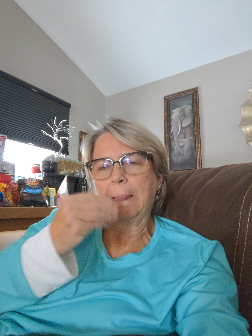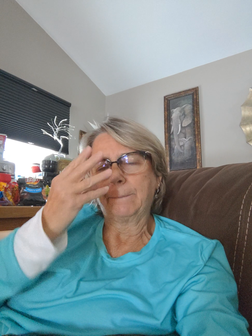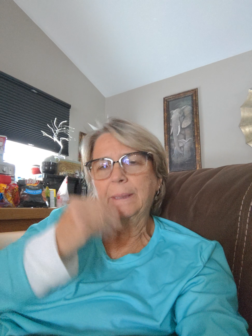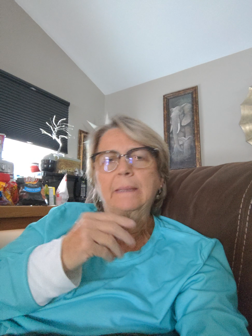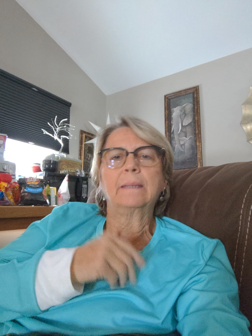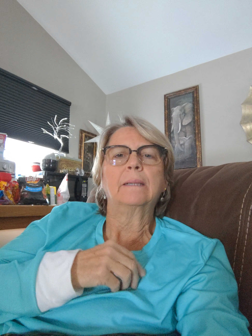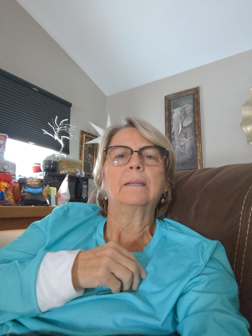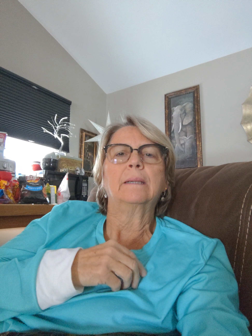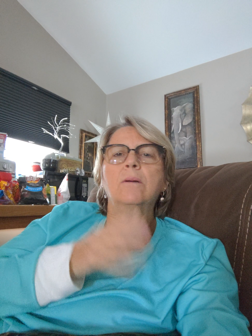sleepy